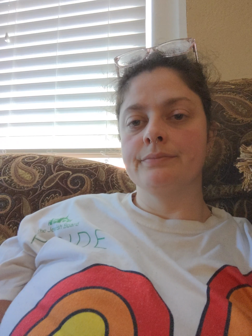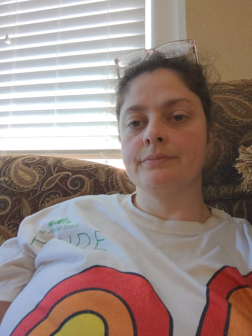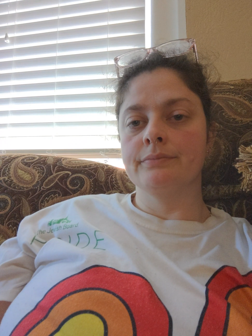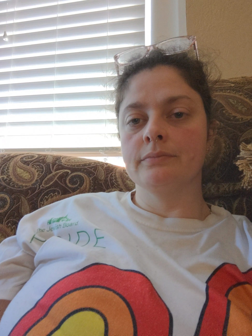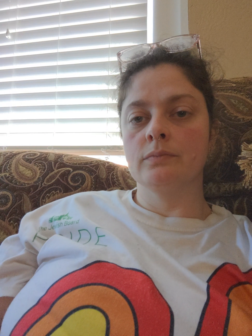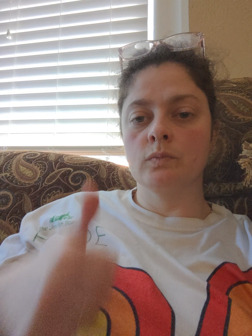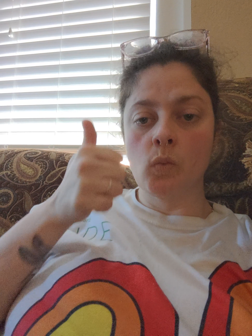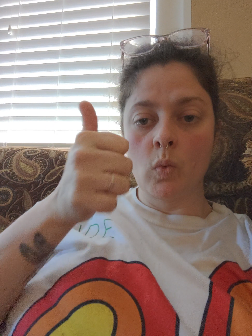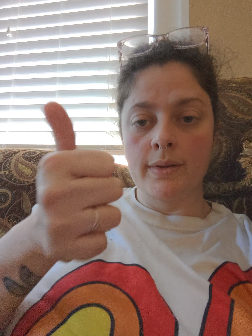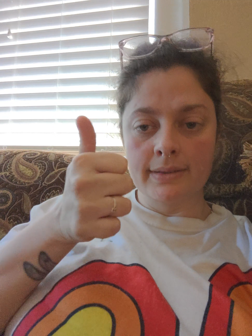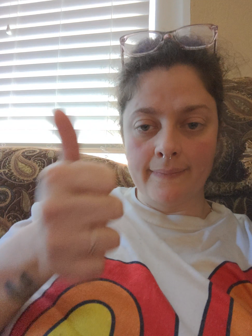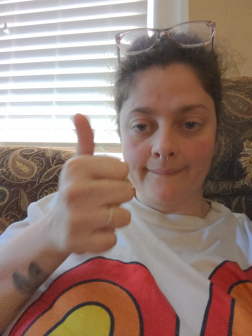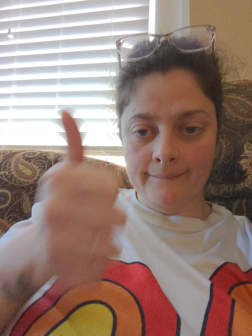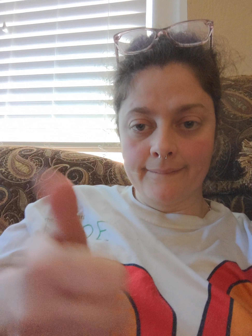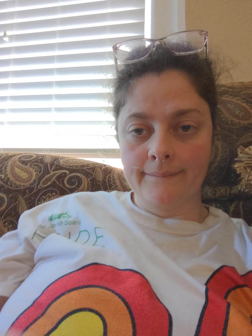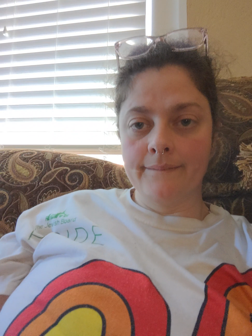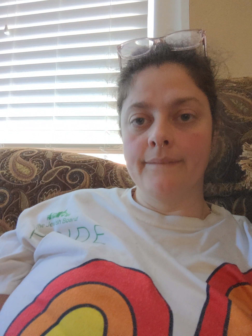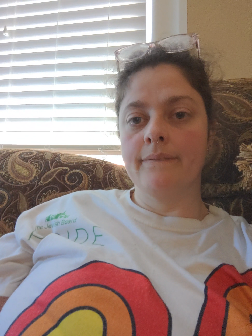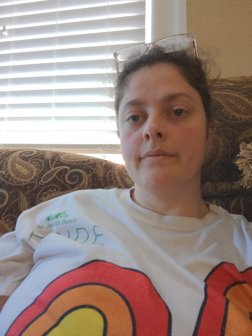yourself